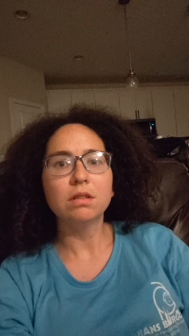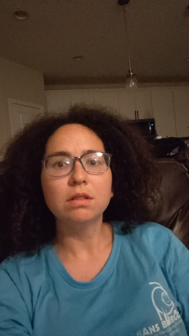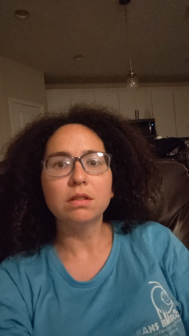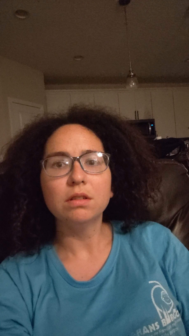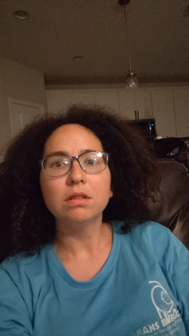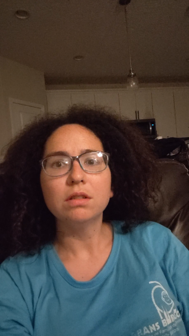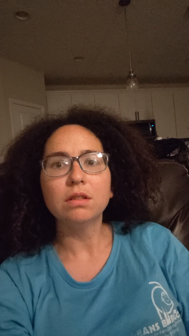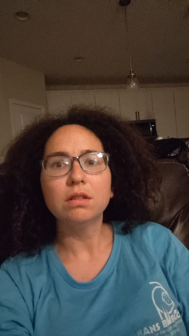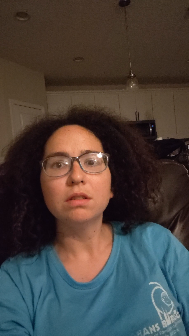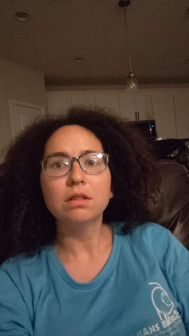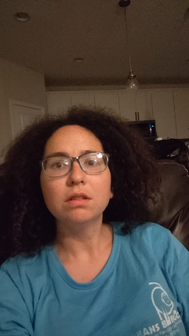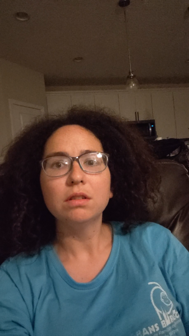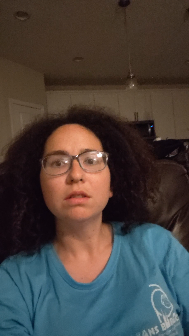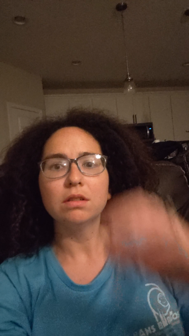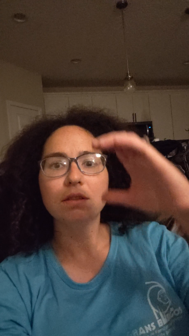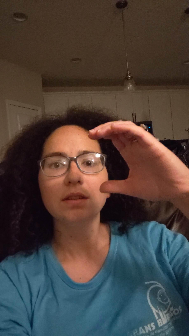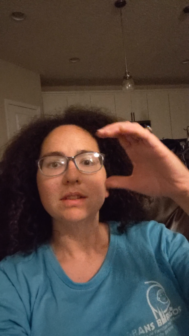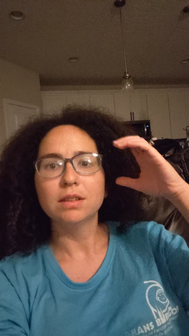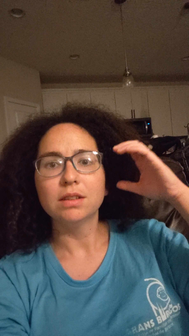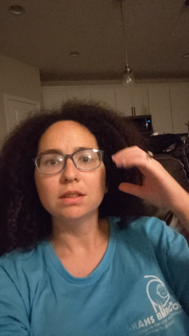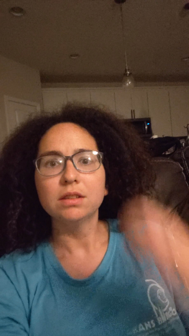bus